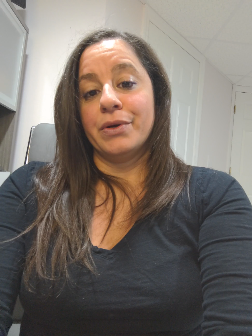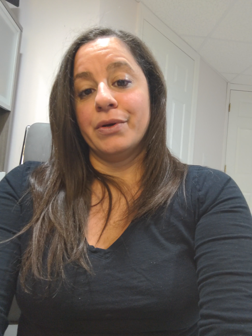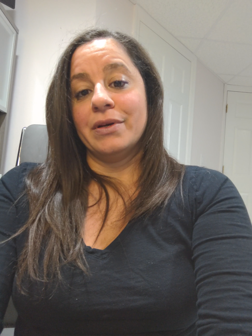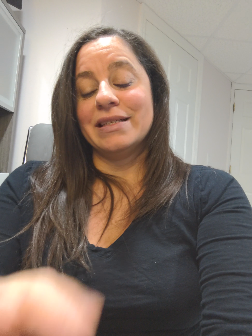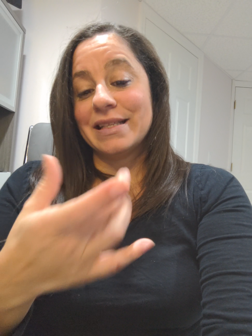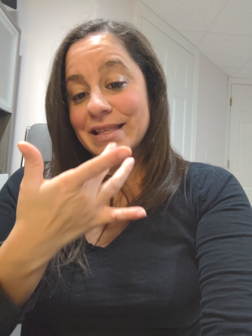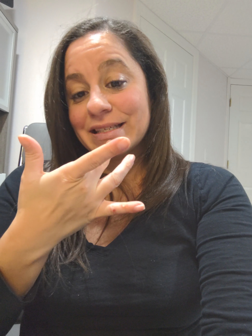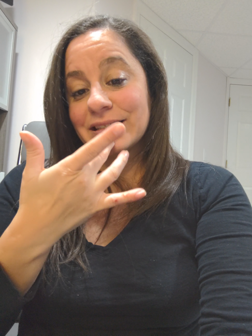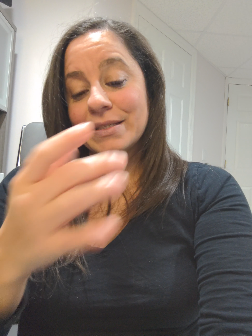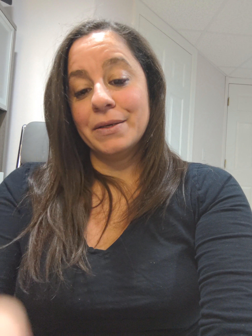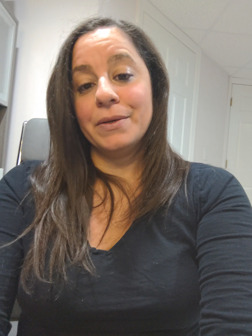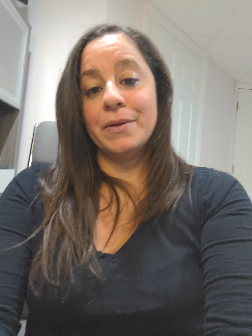taste